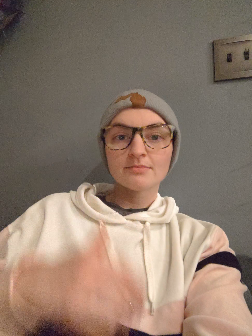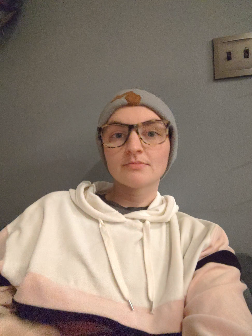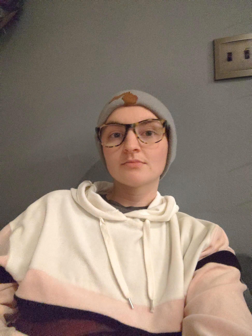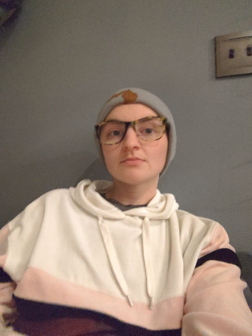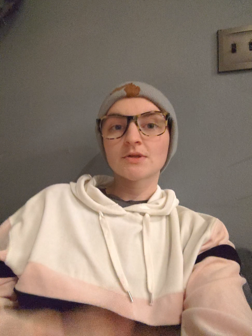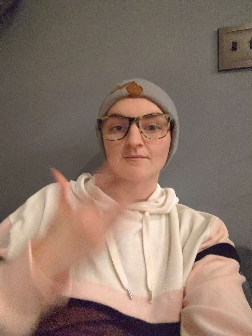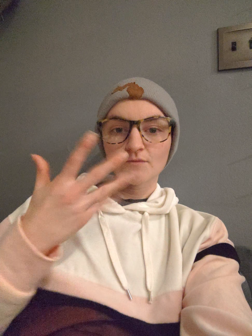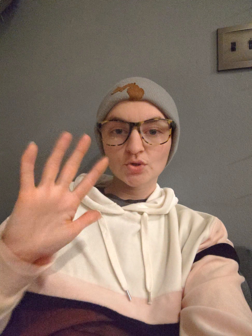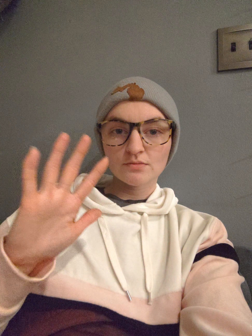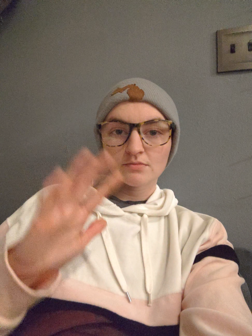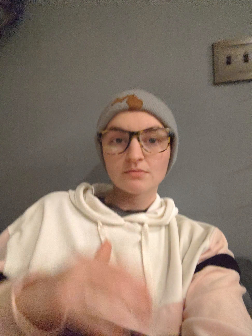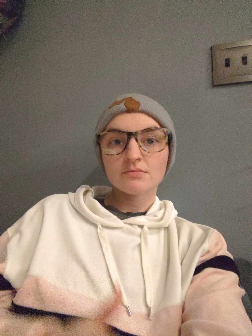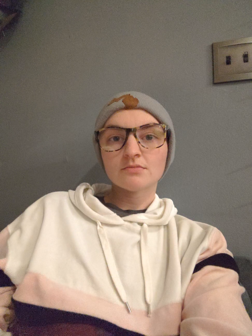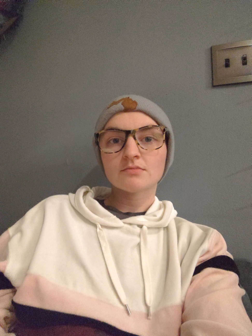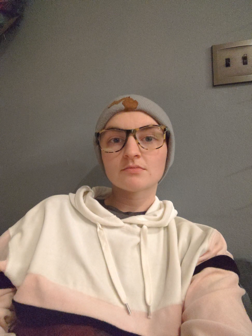finish